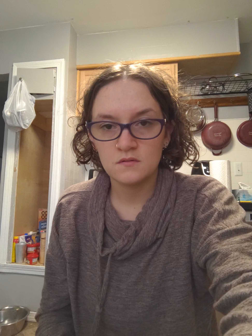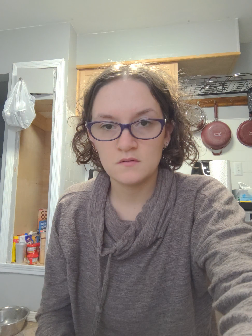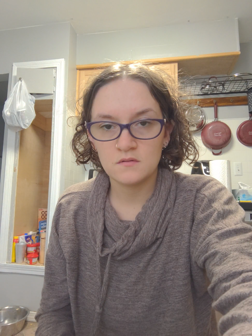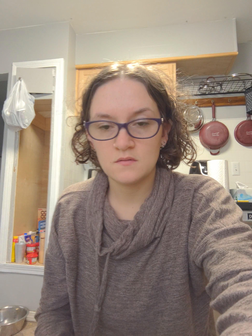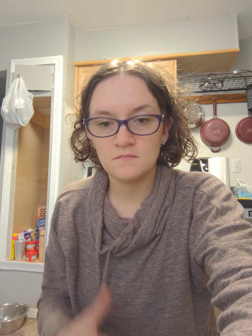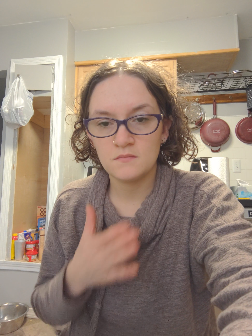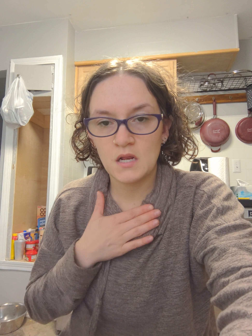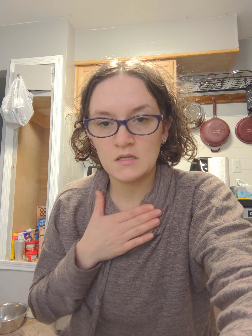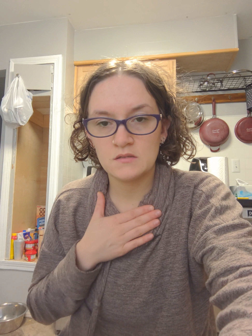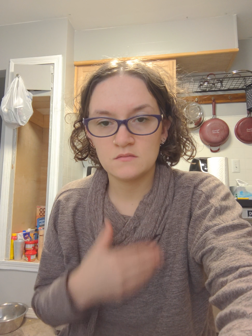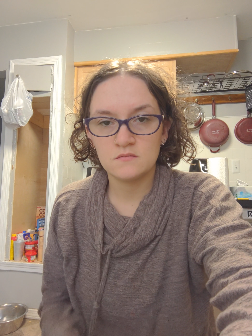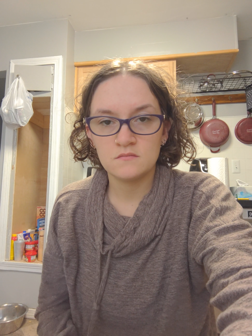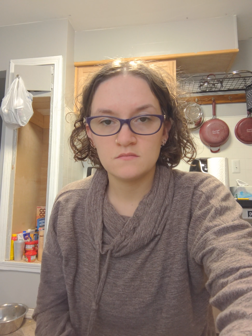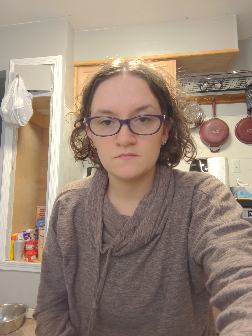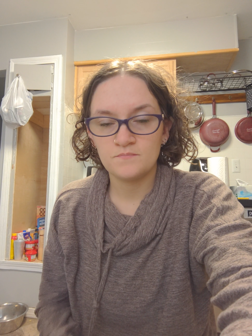my